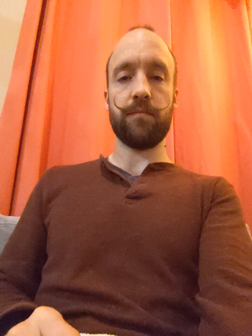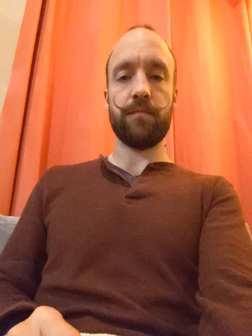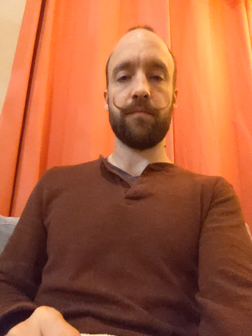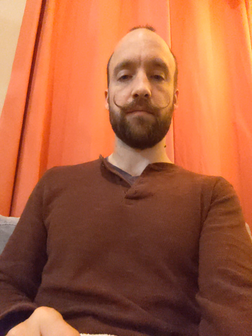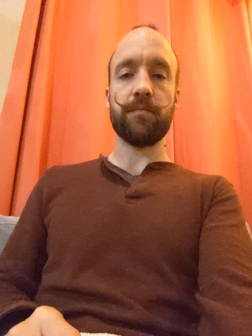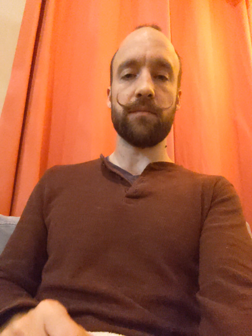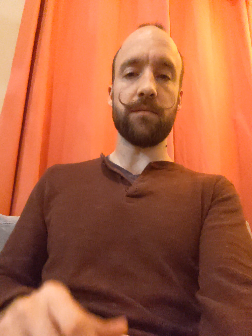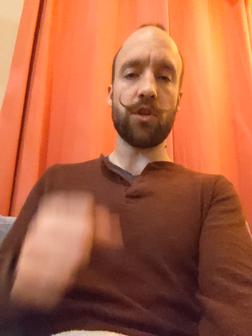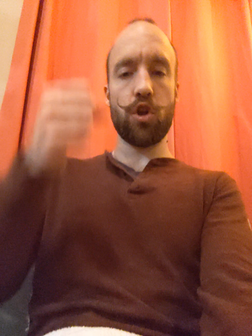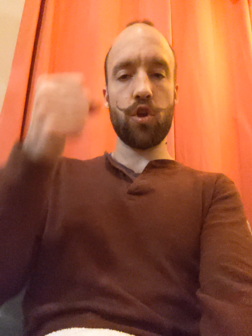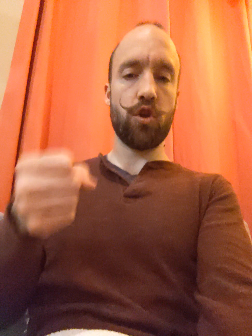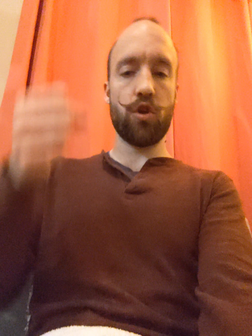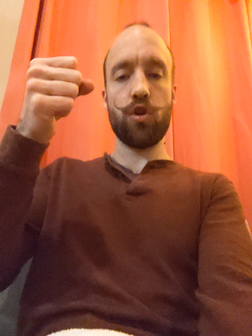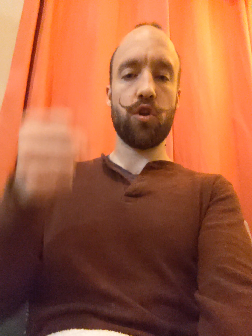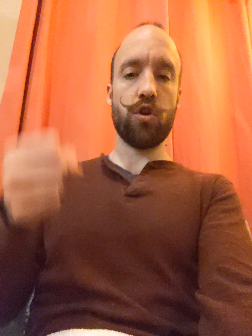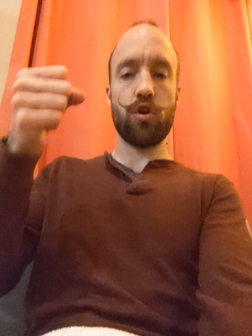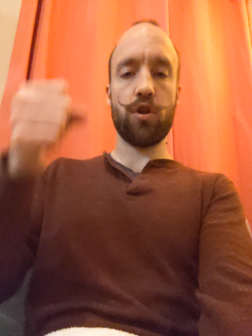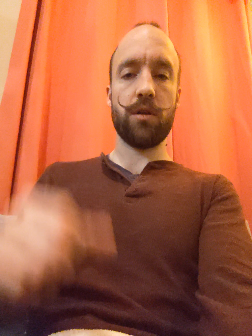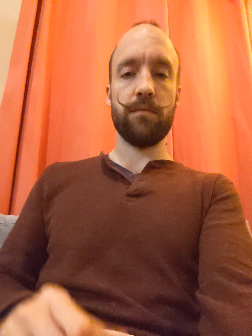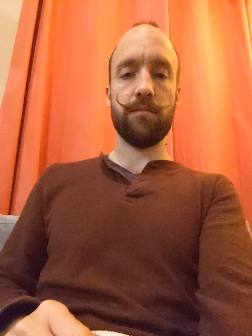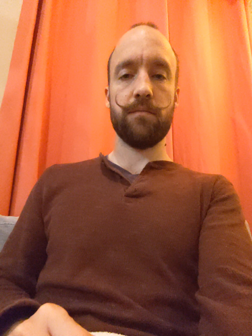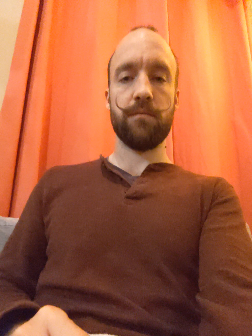car